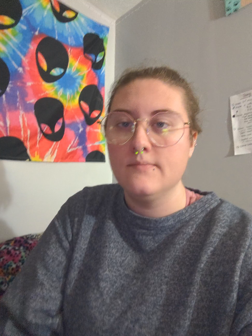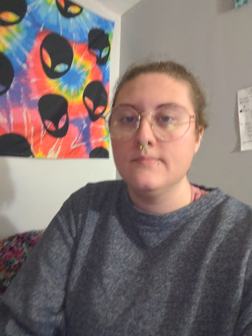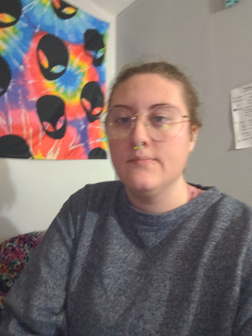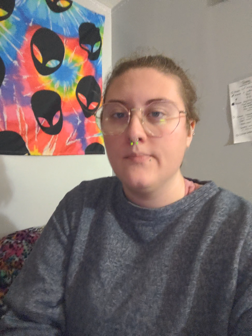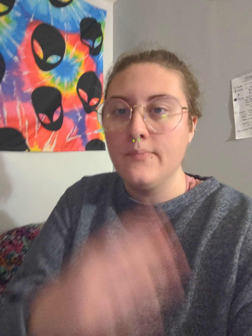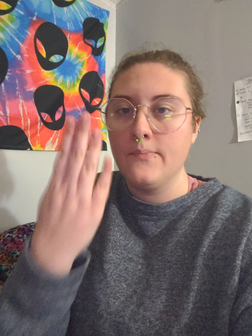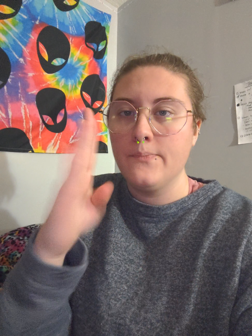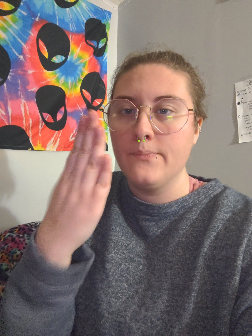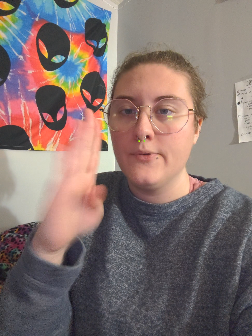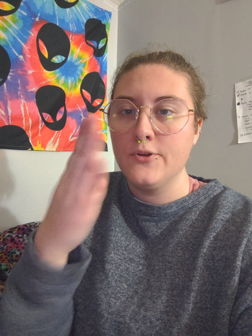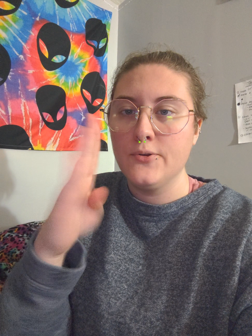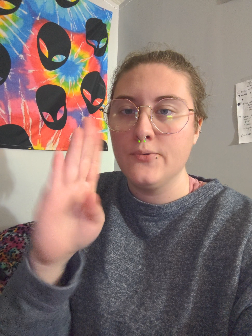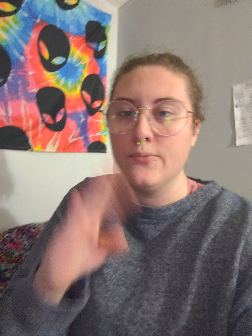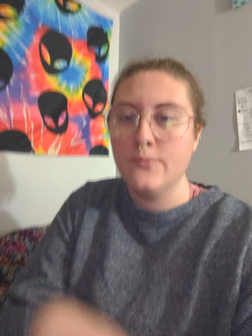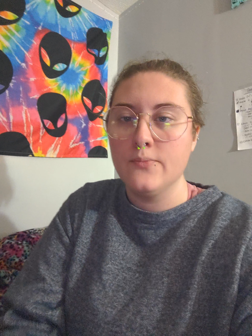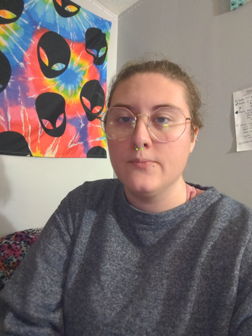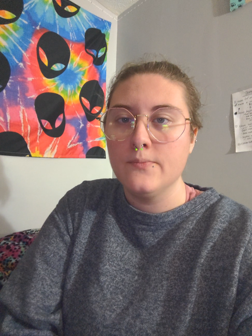blue